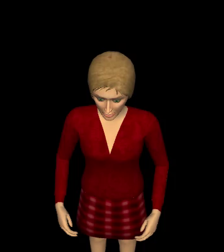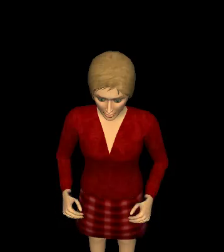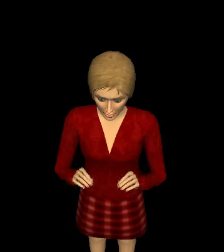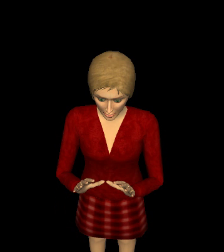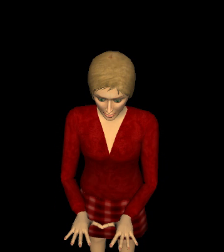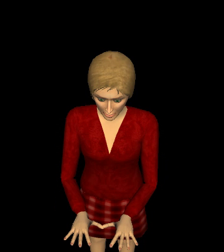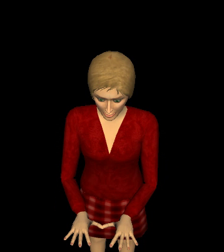يتخلى